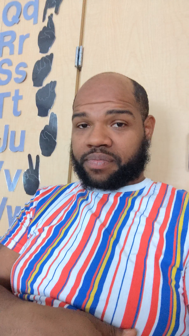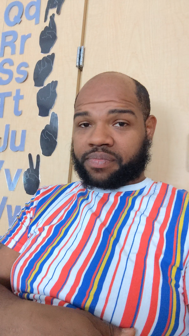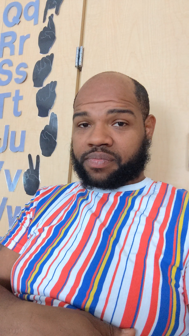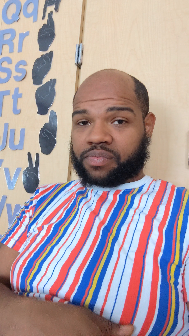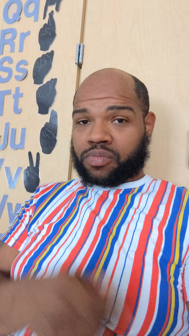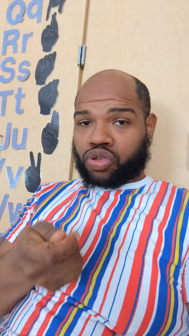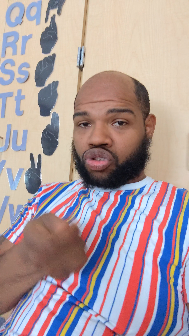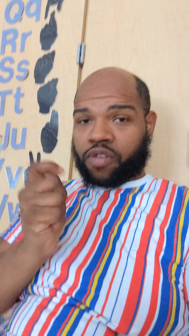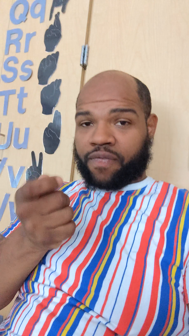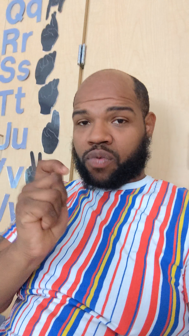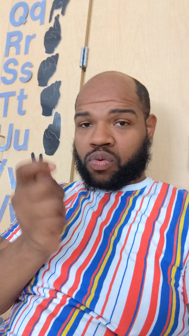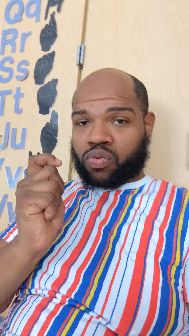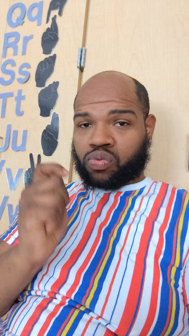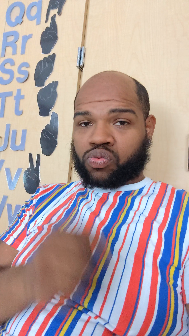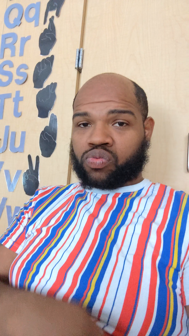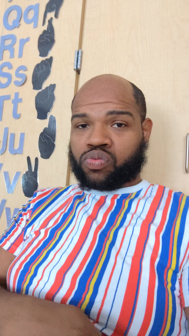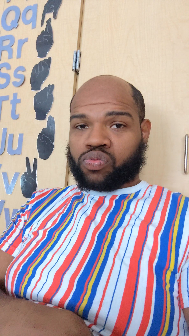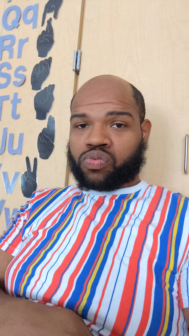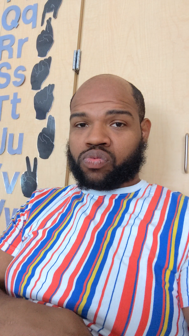shovel